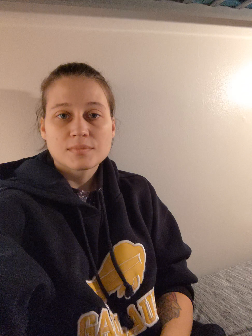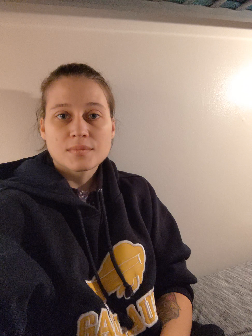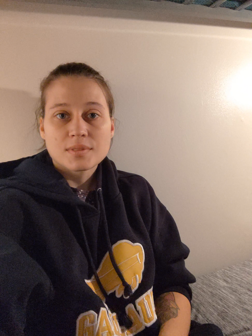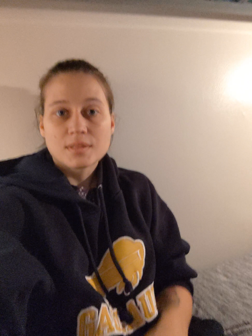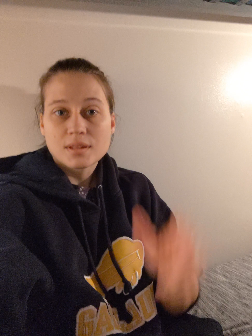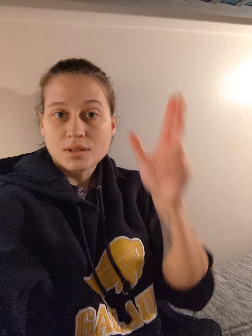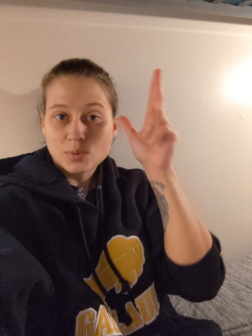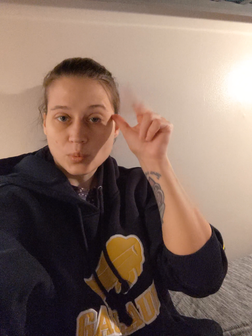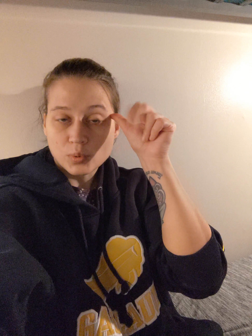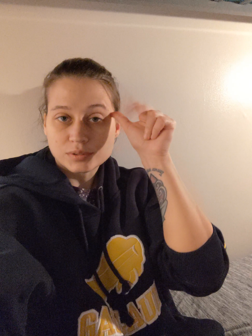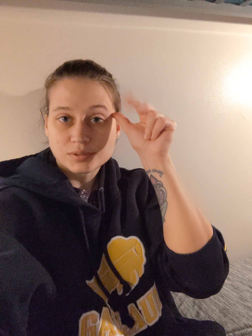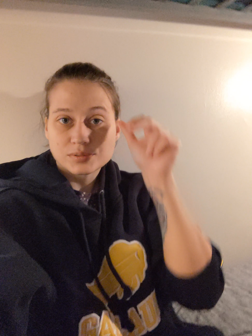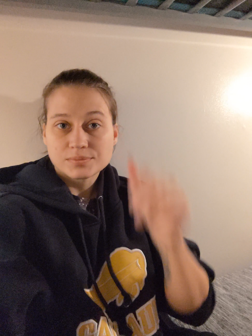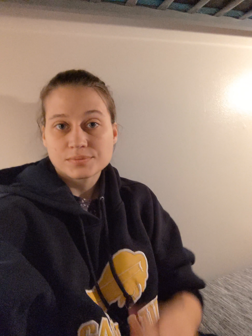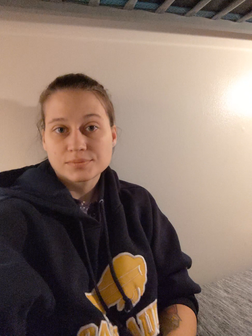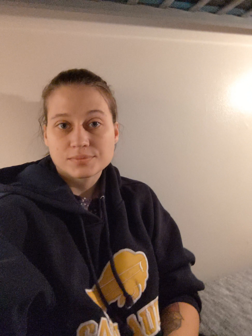horse